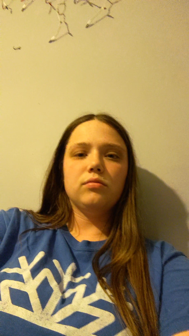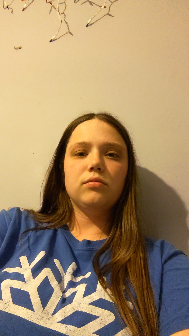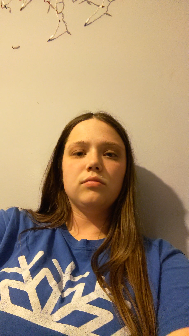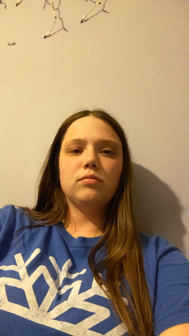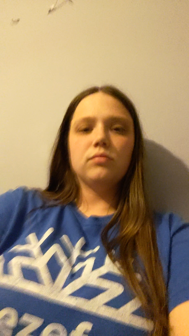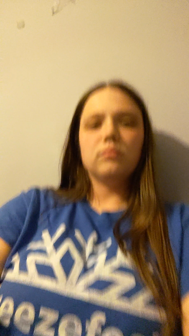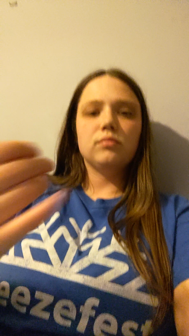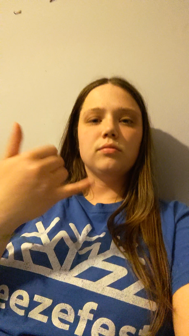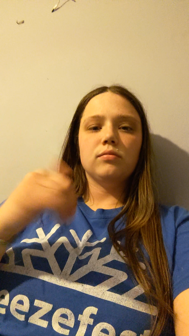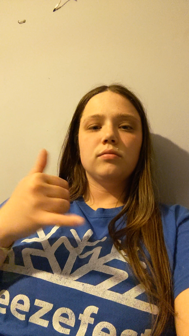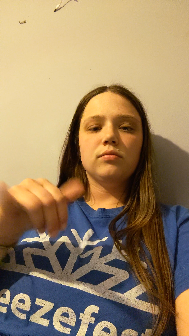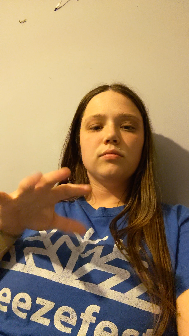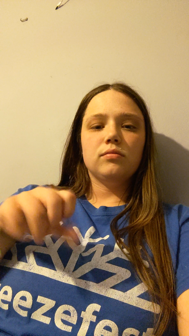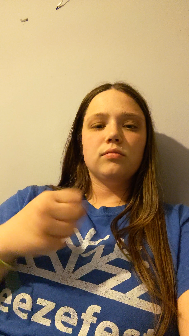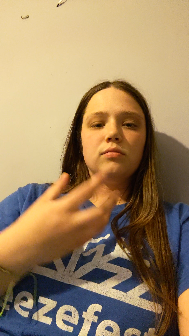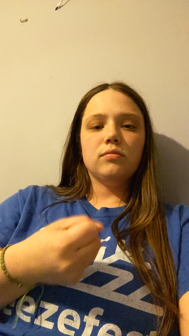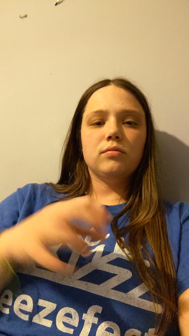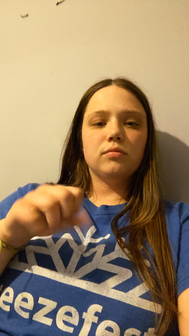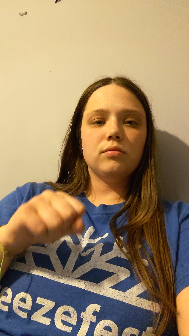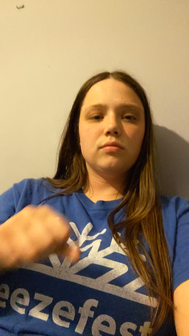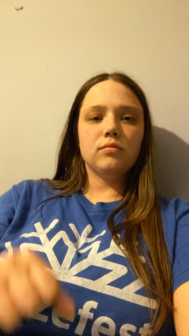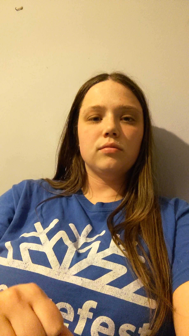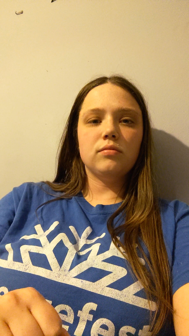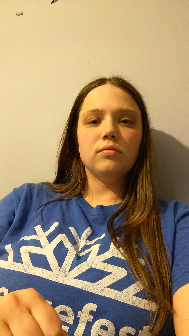play dough